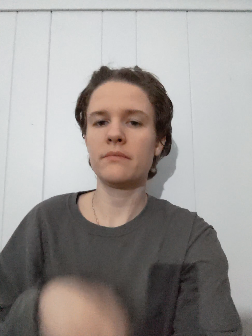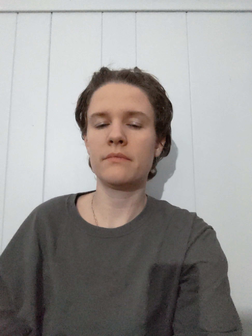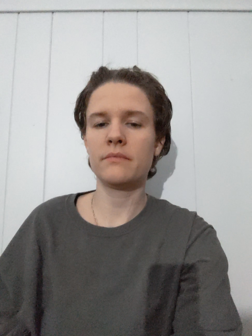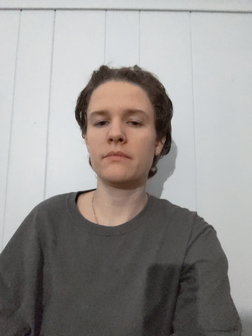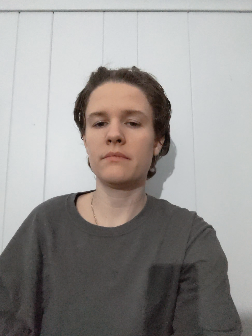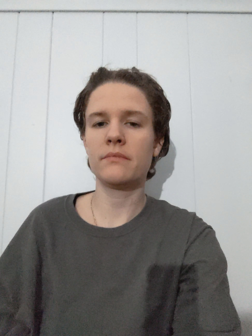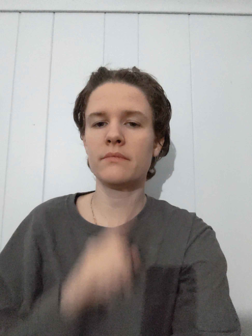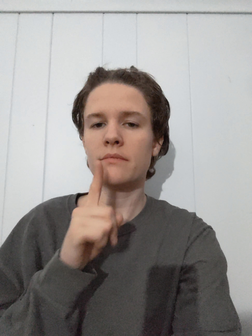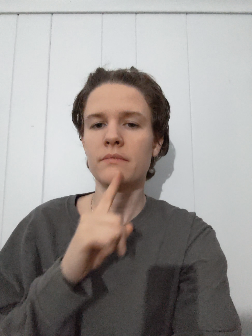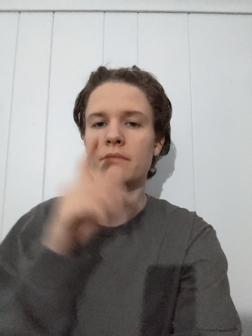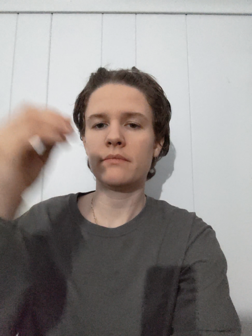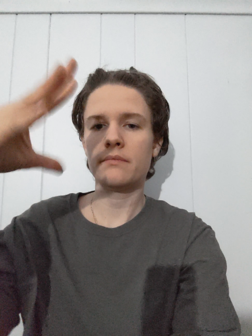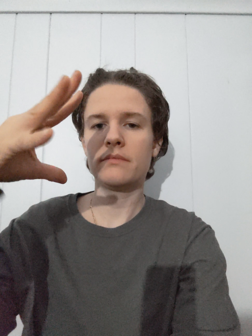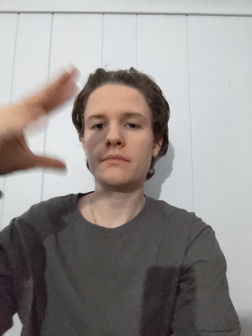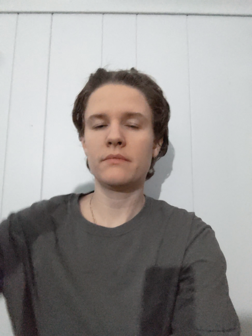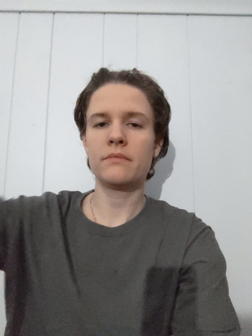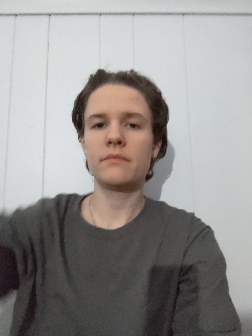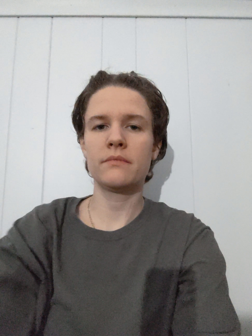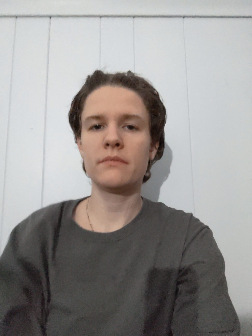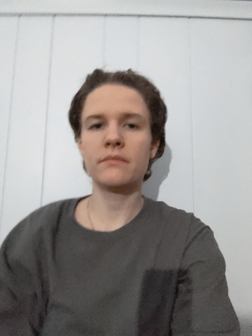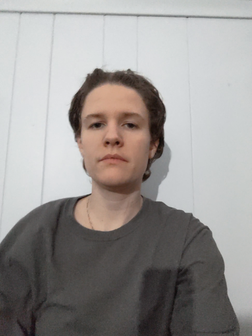lamp